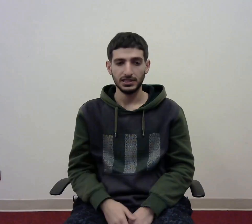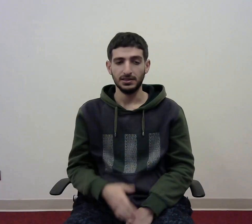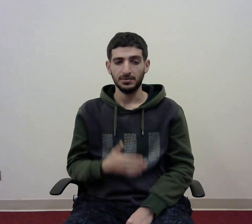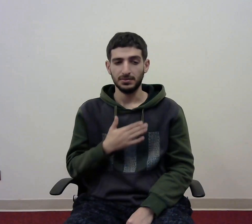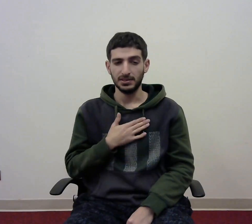mən